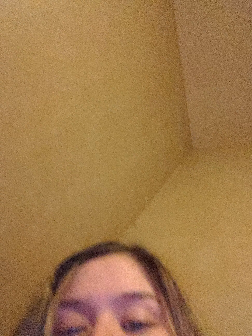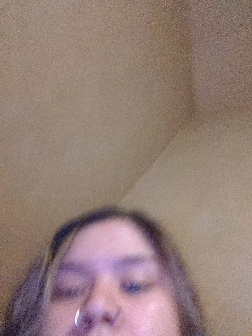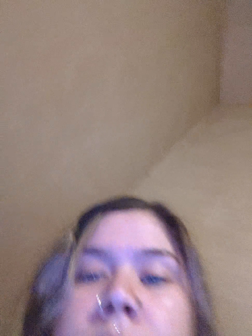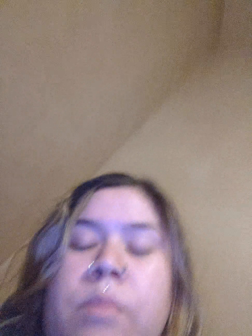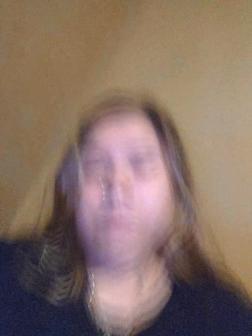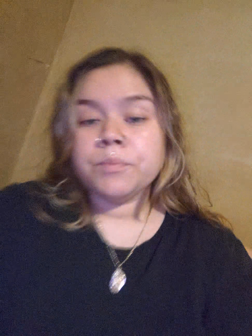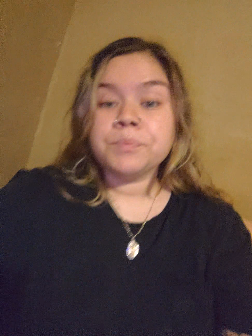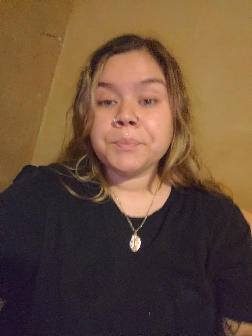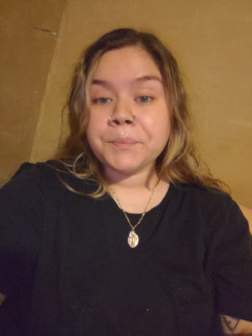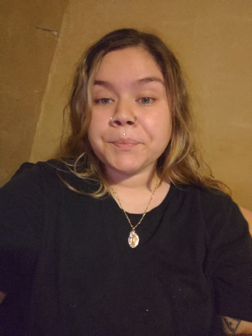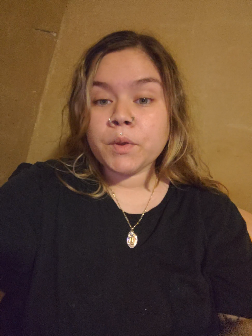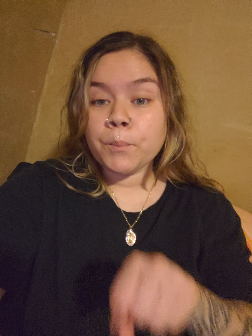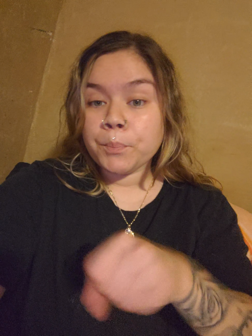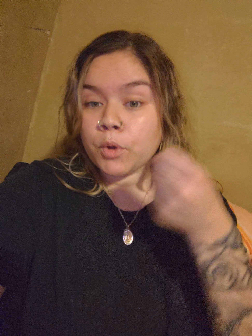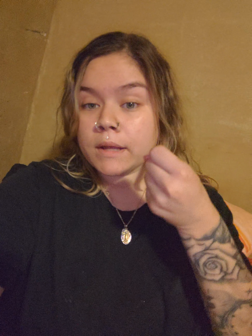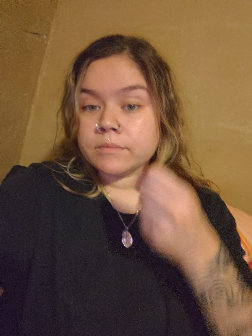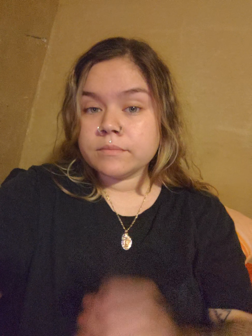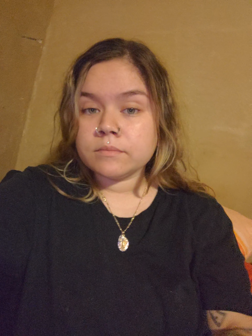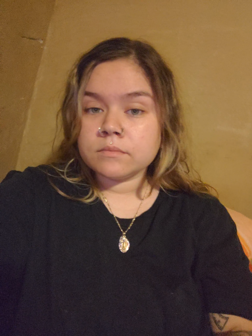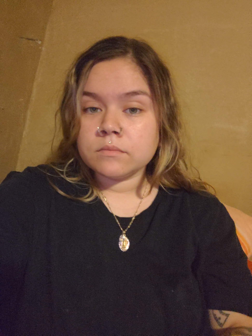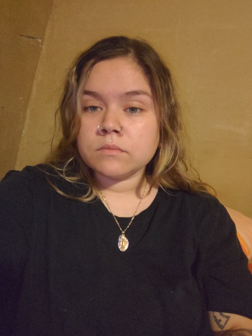break